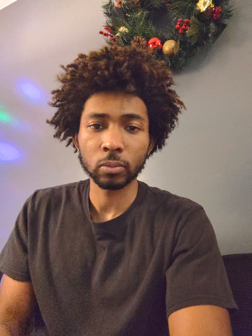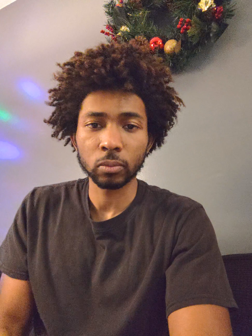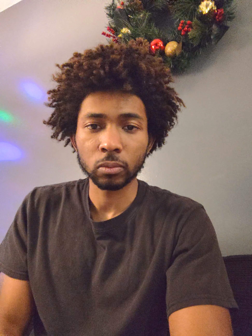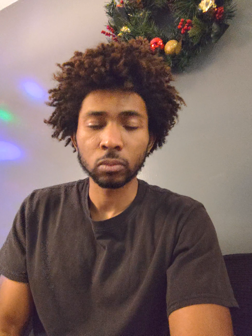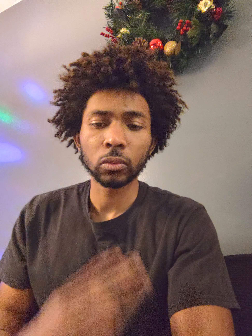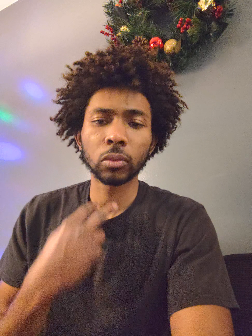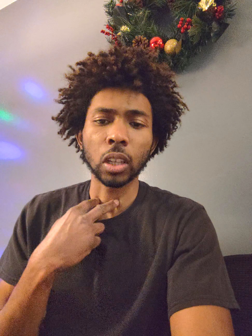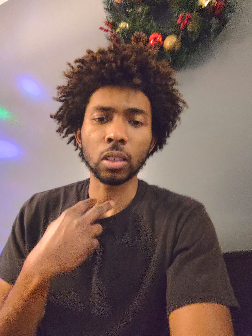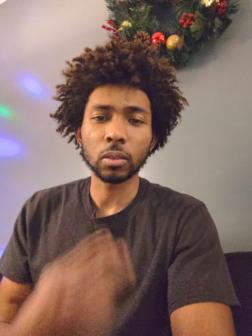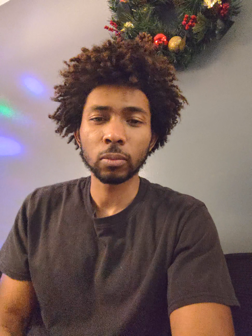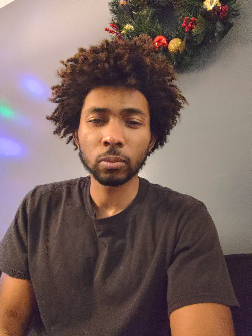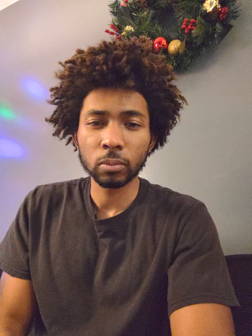stuck